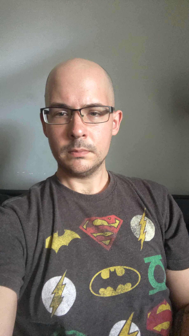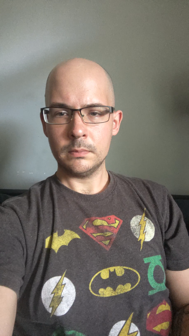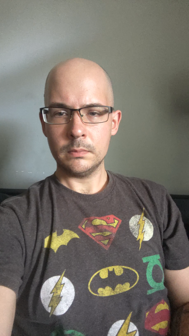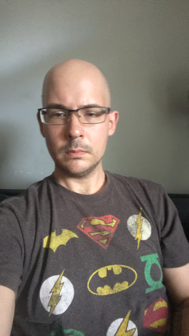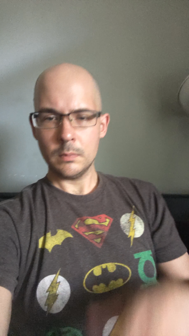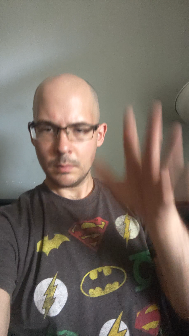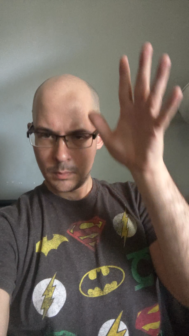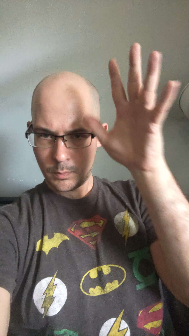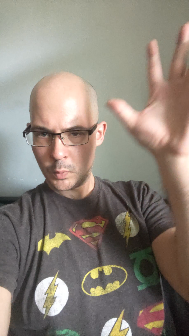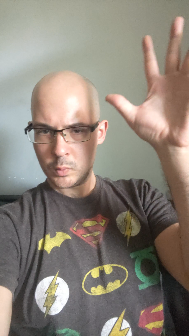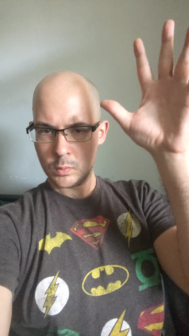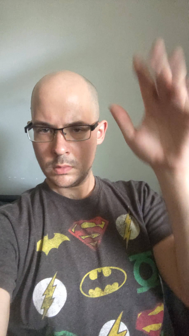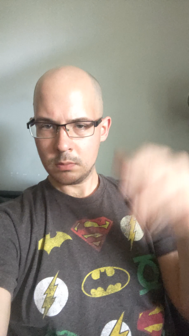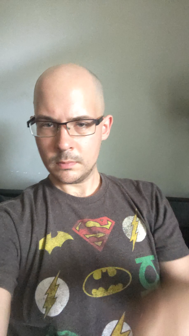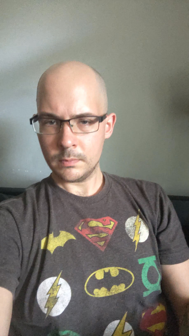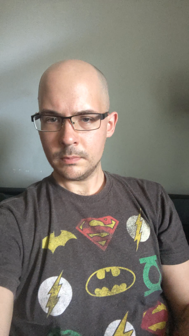moose